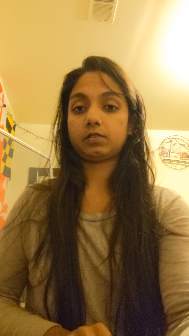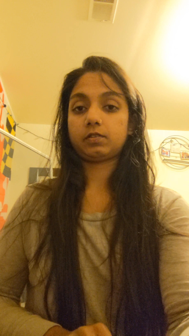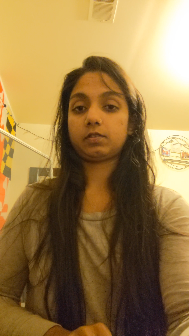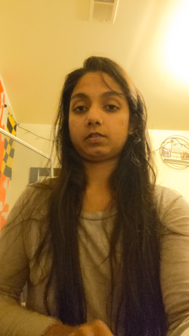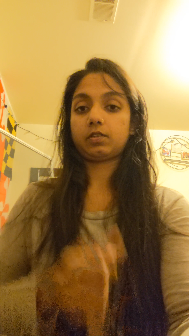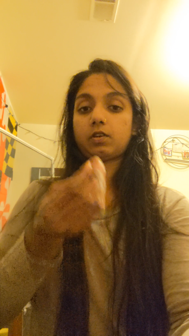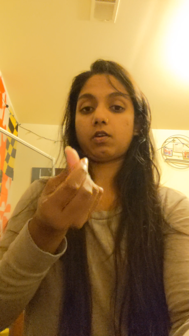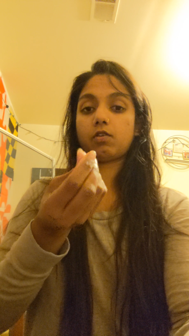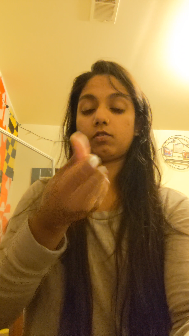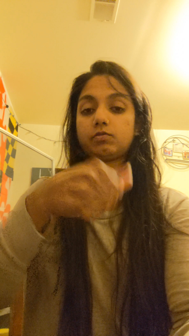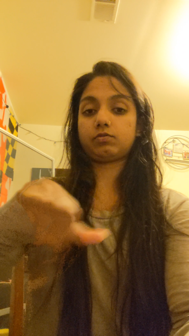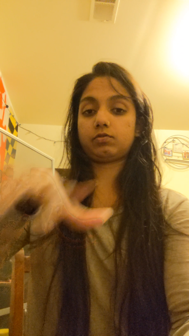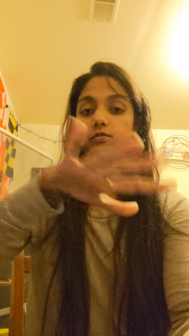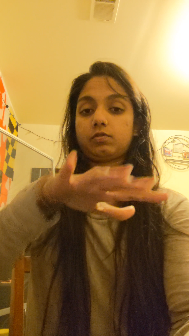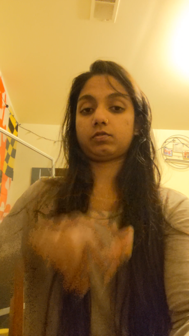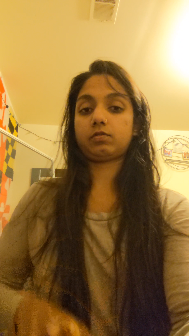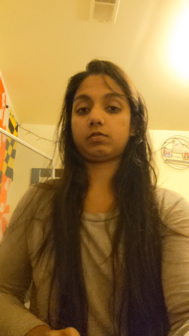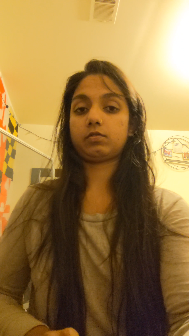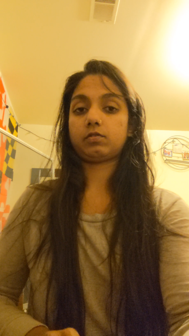garden